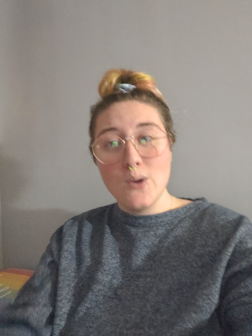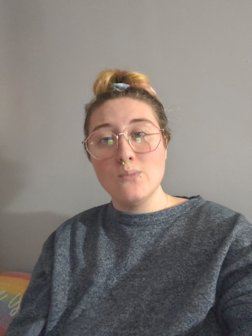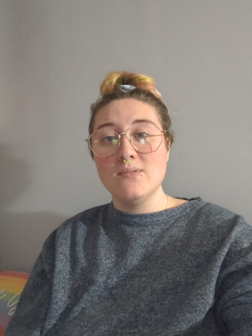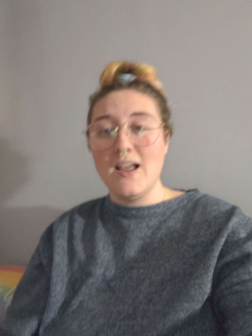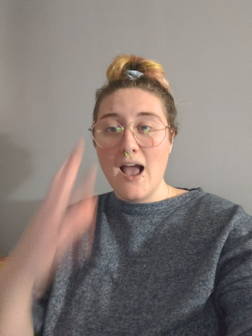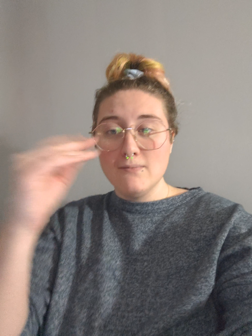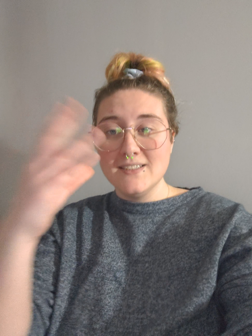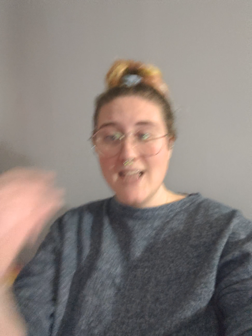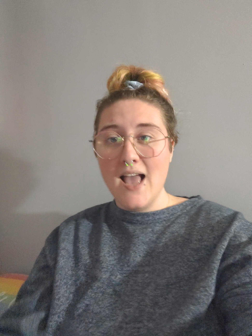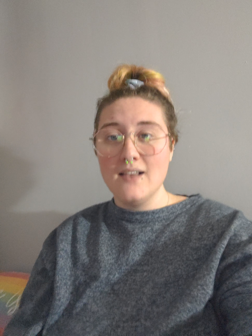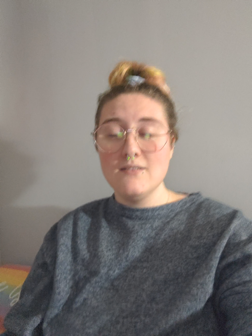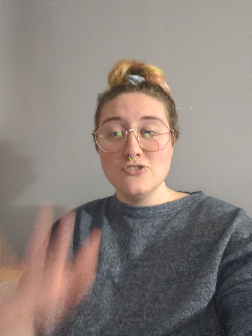outside